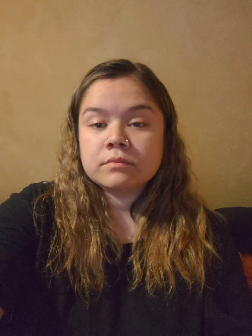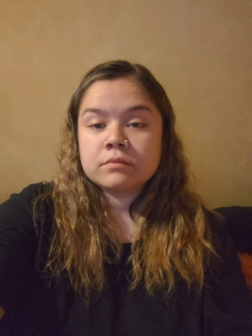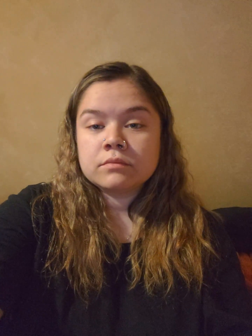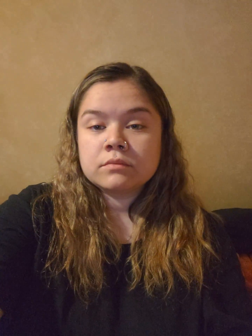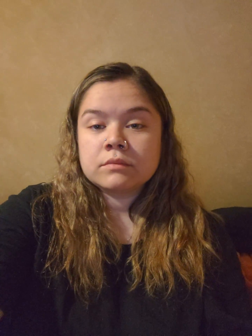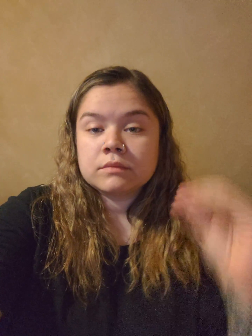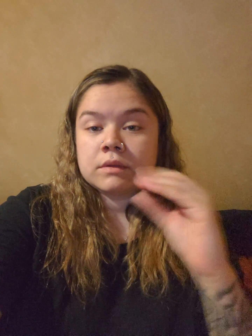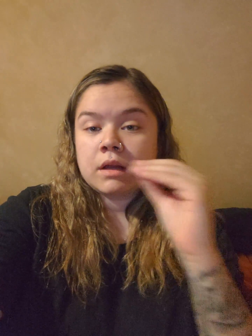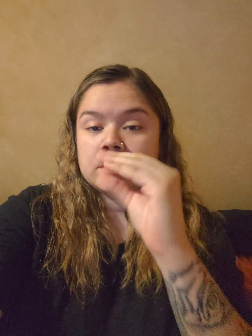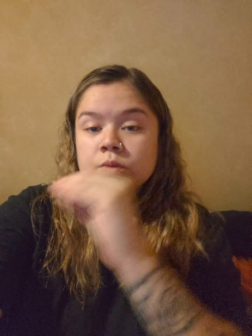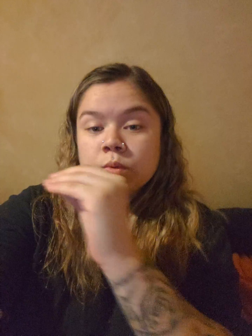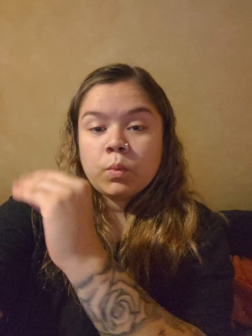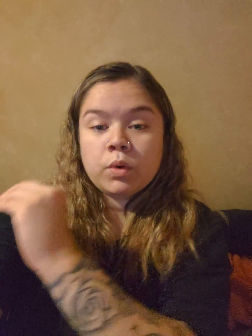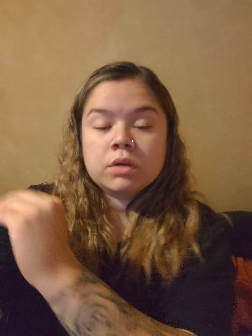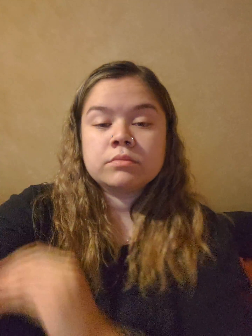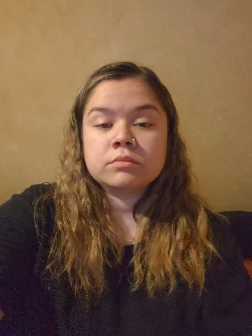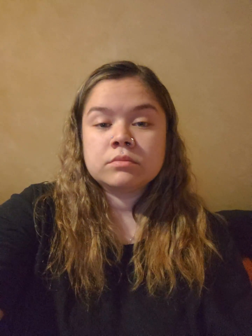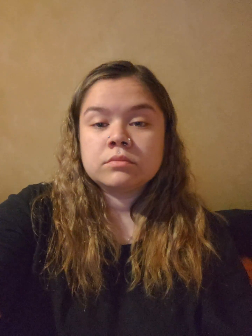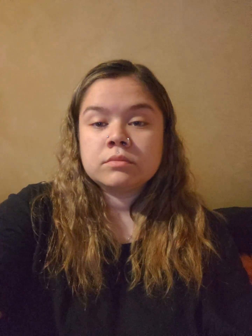dinosaur